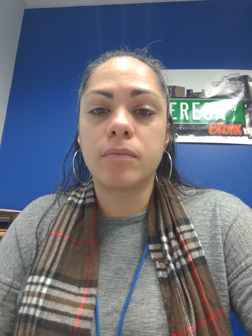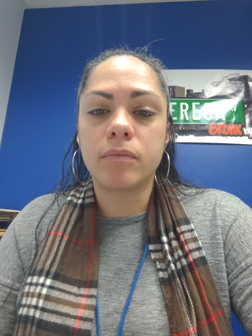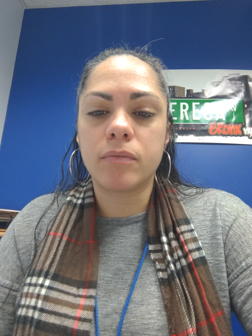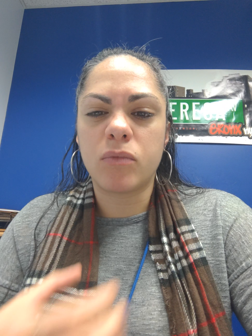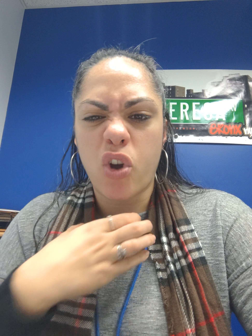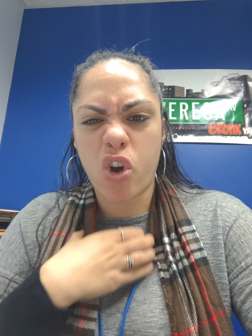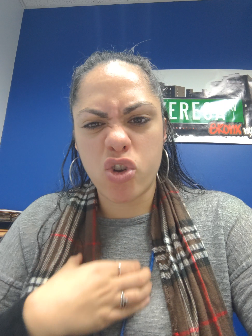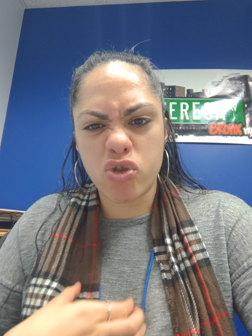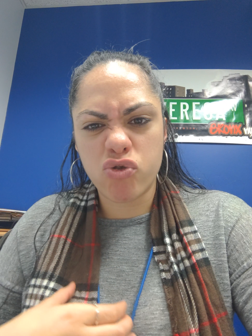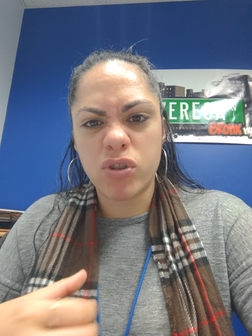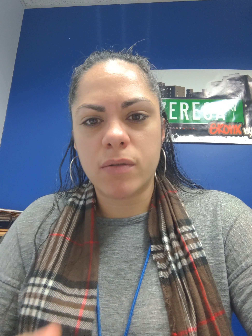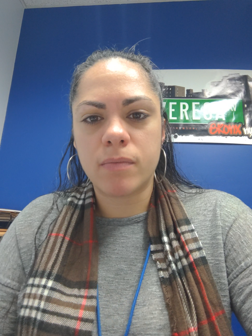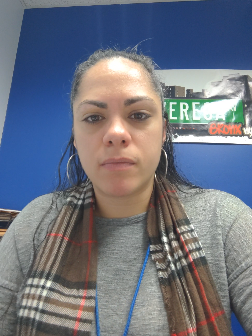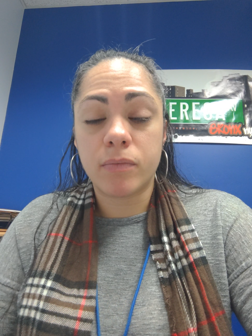hungry